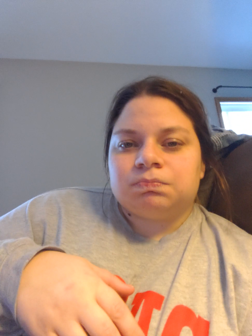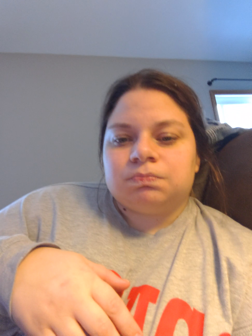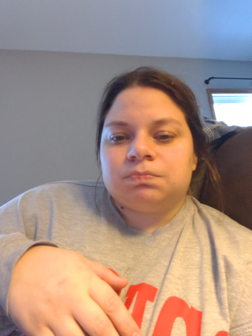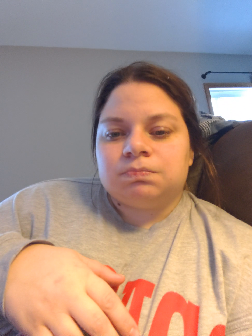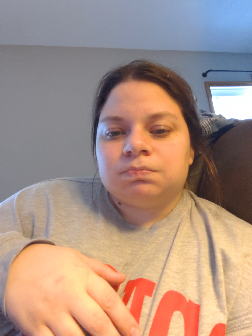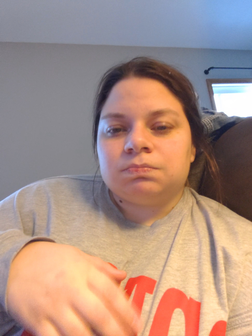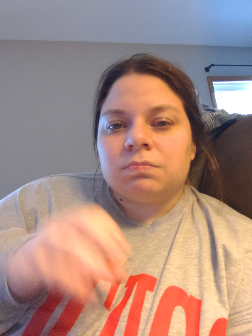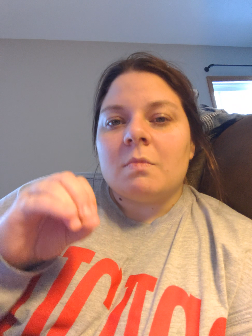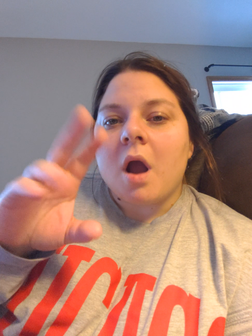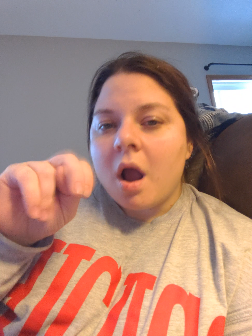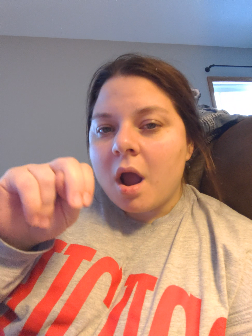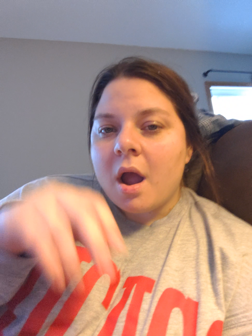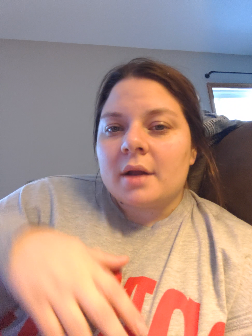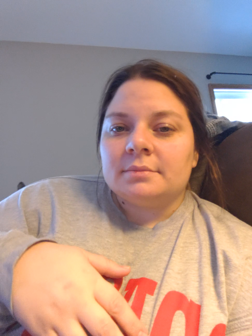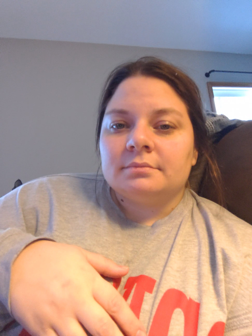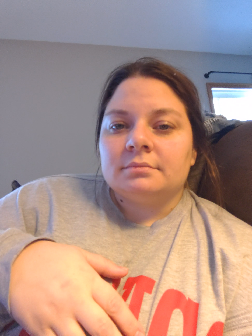on